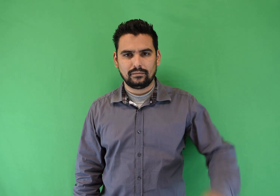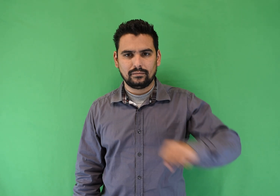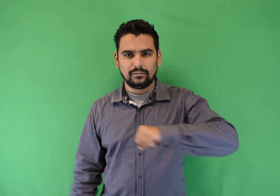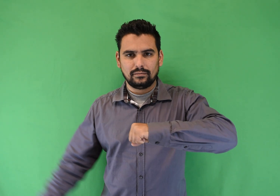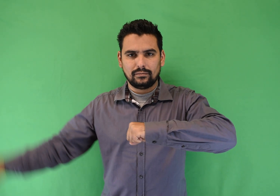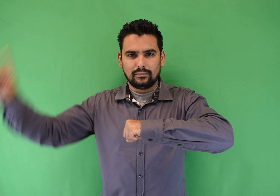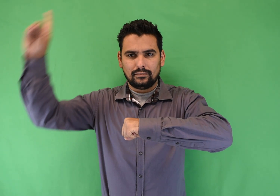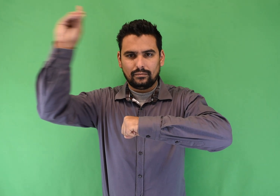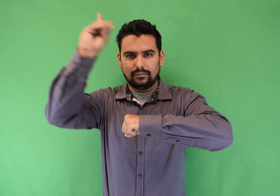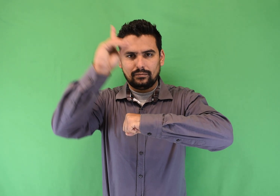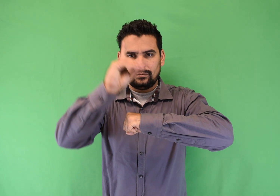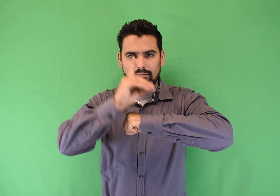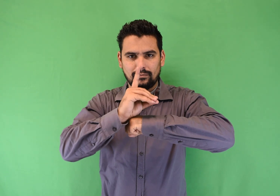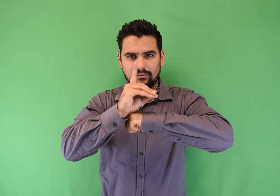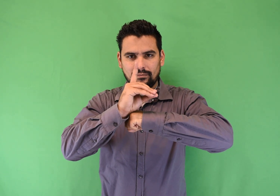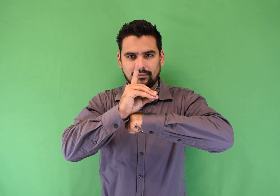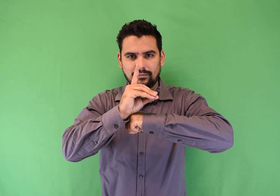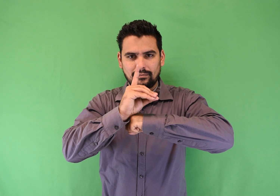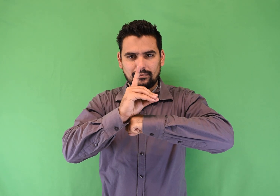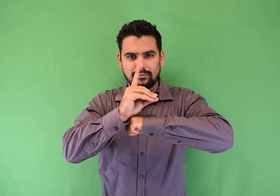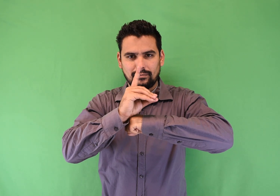día